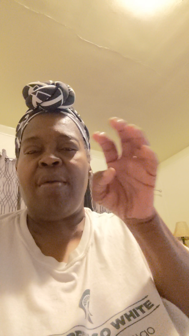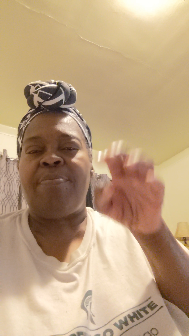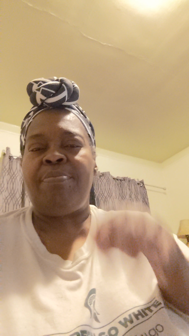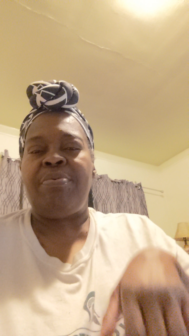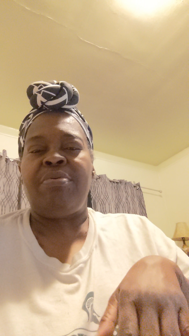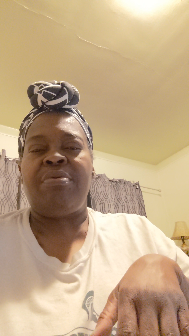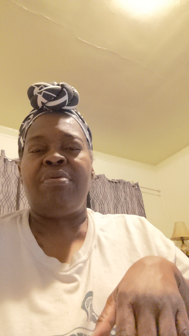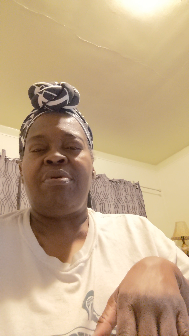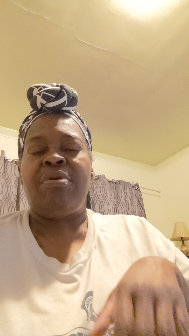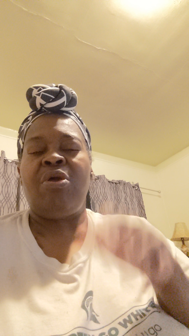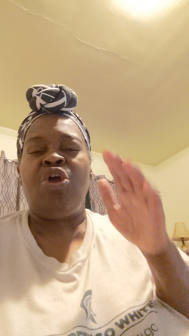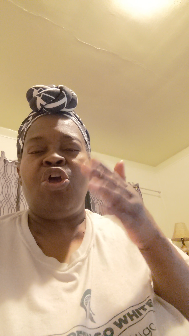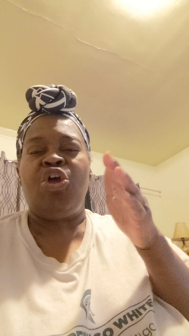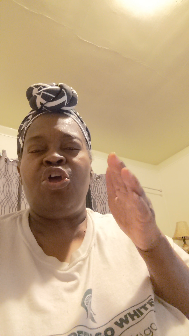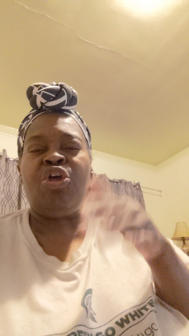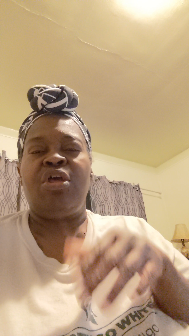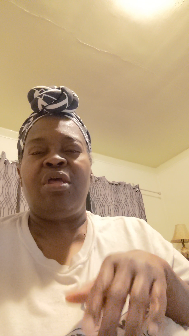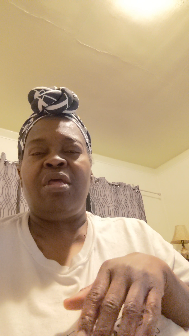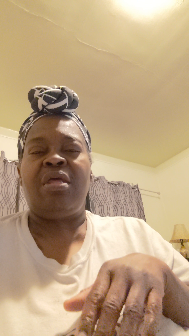cook